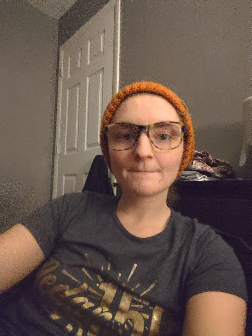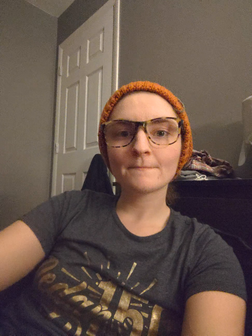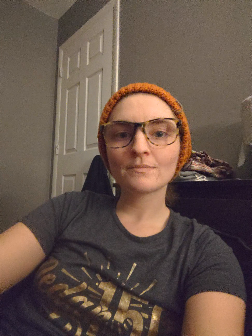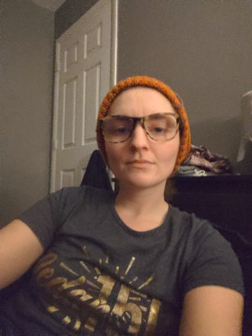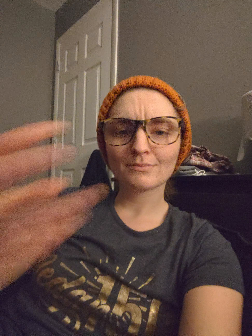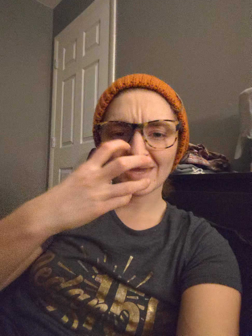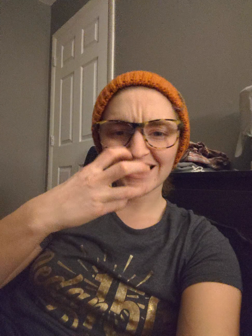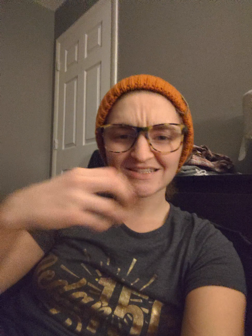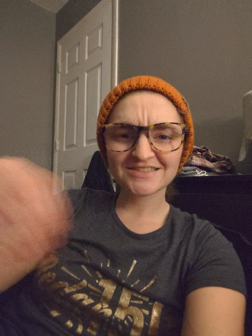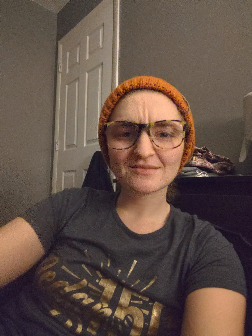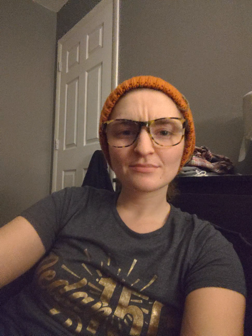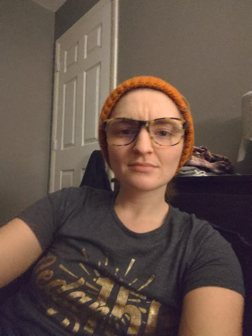mad